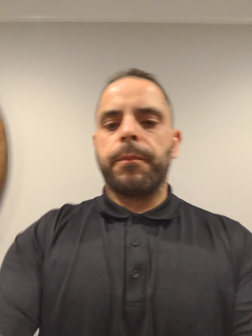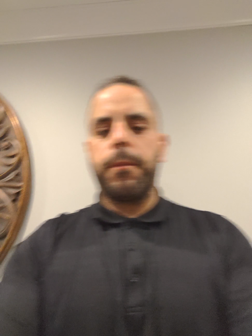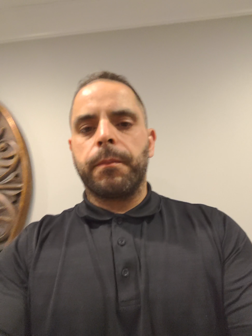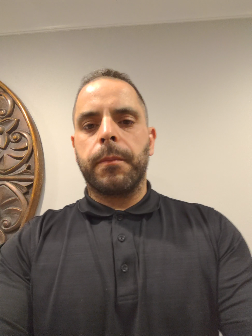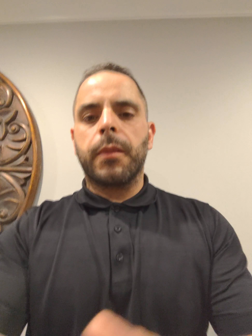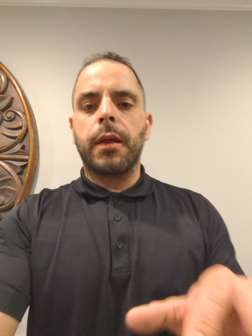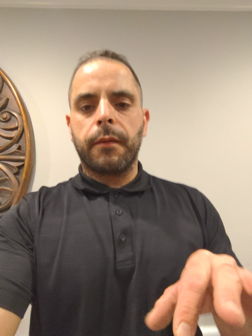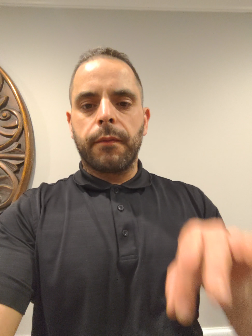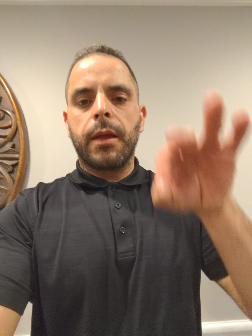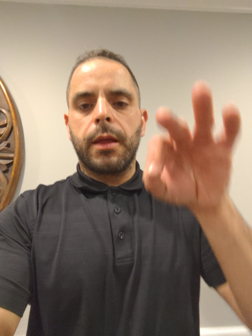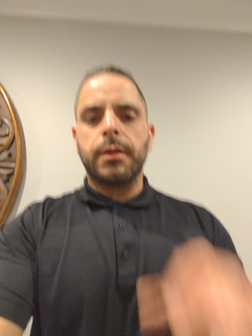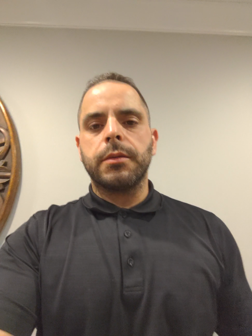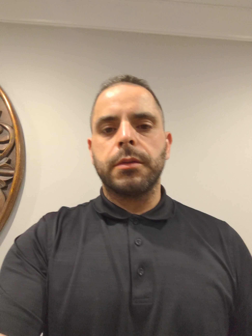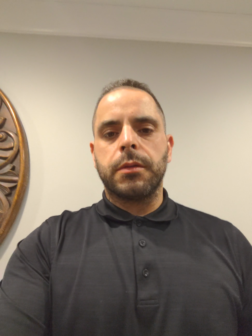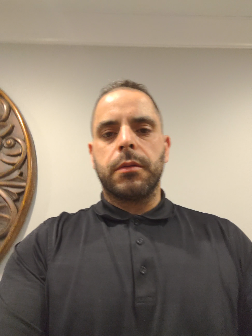find